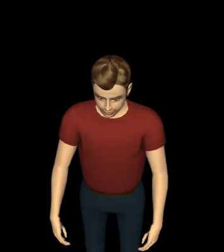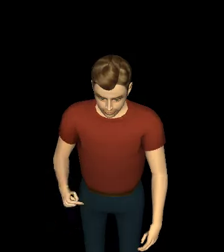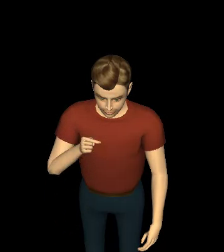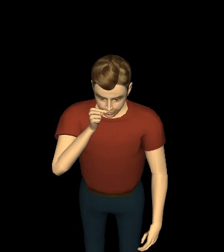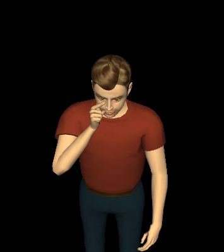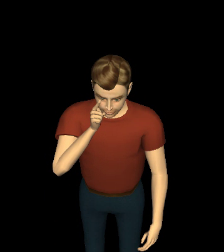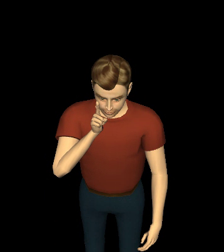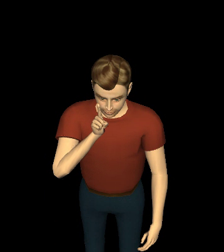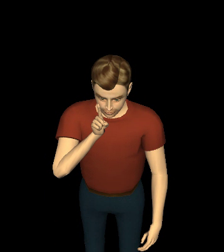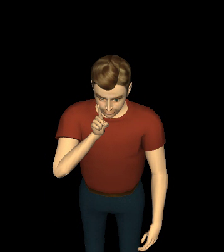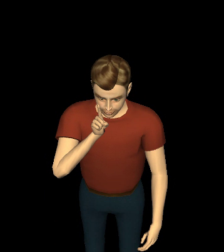ماي